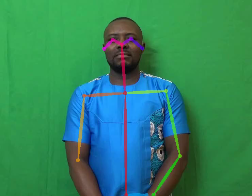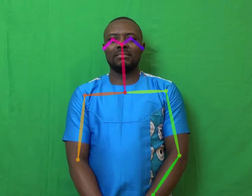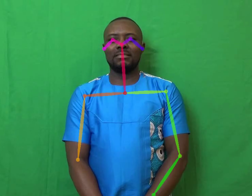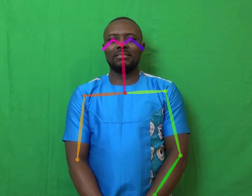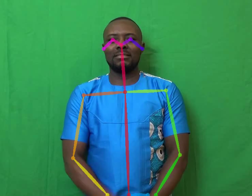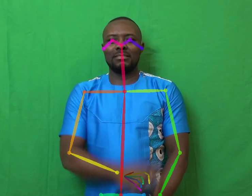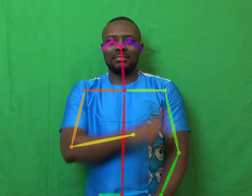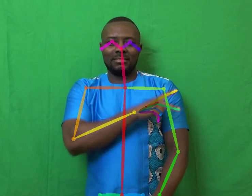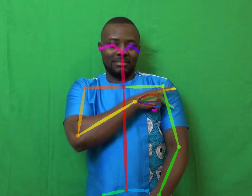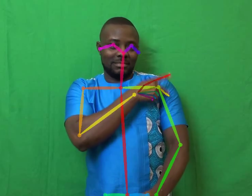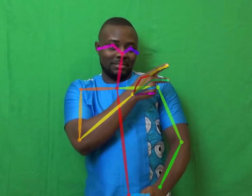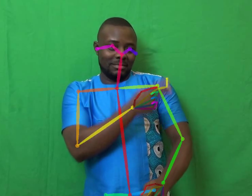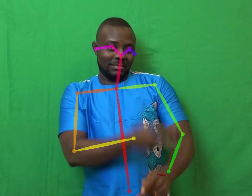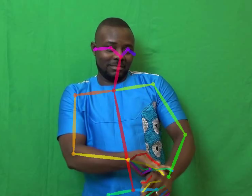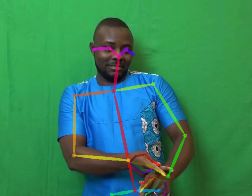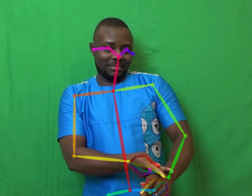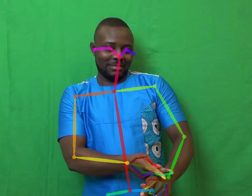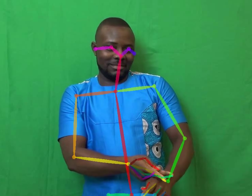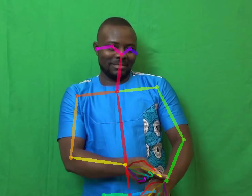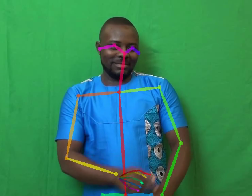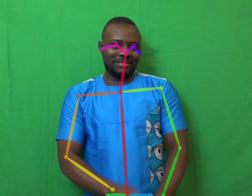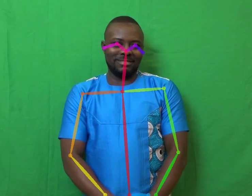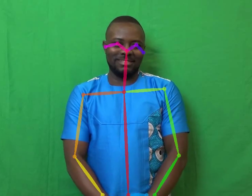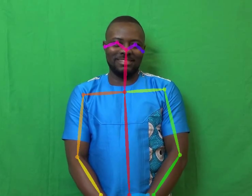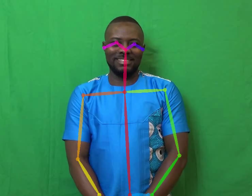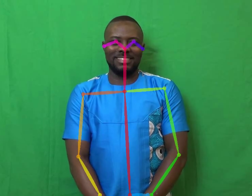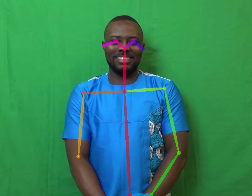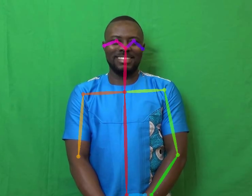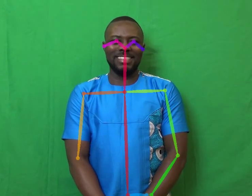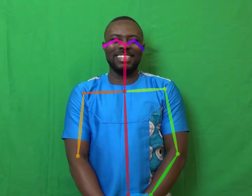pregnant